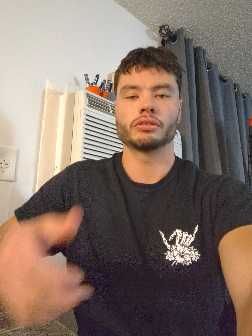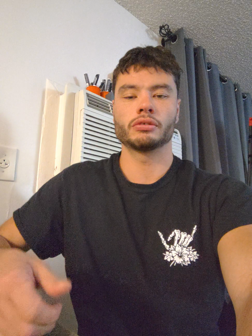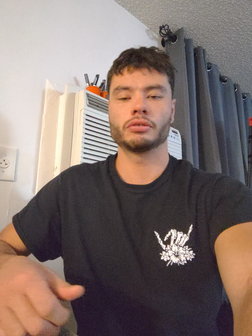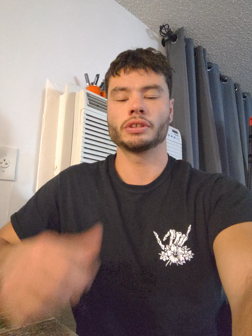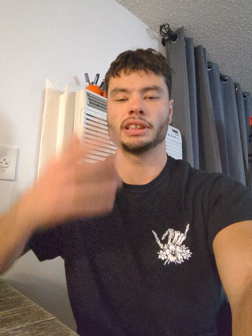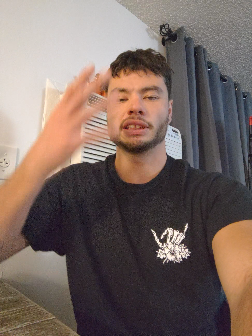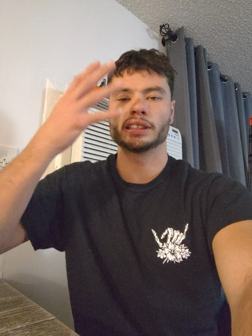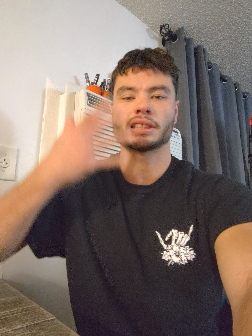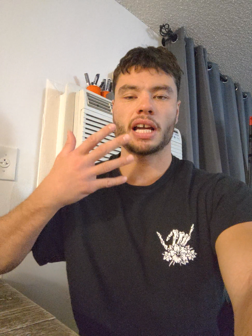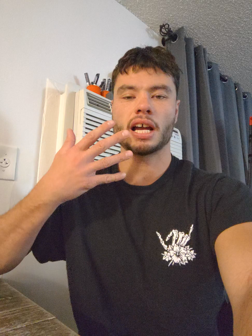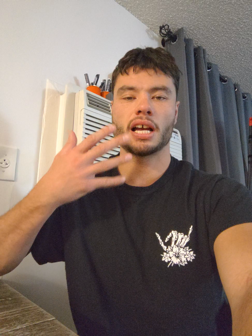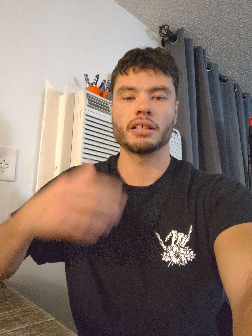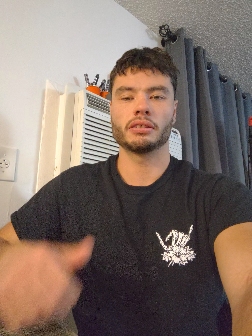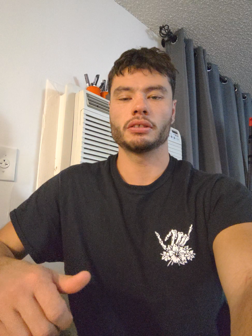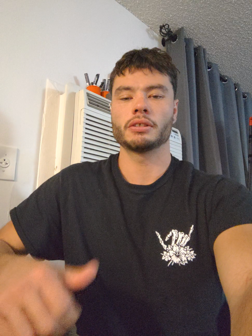sad